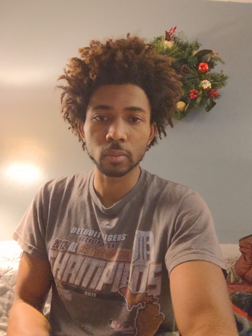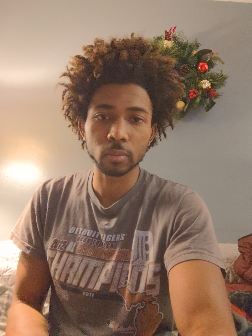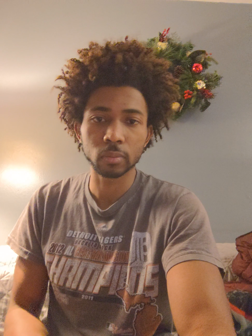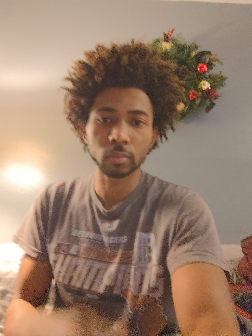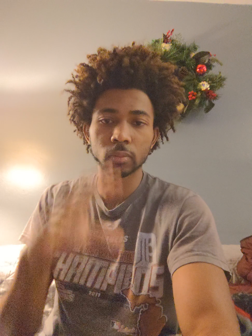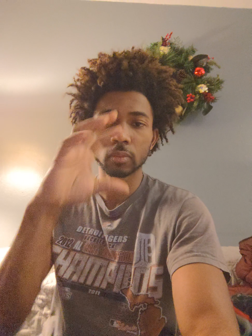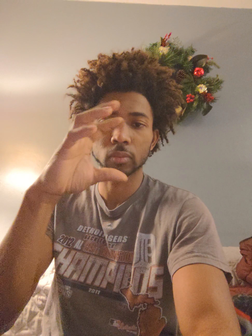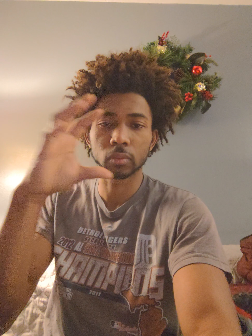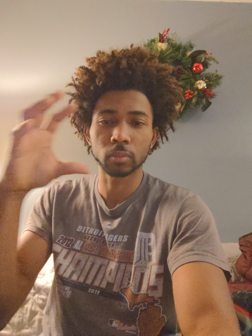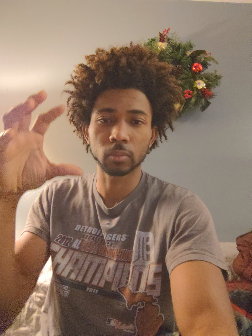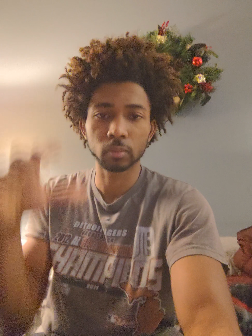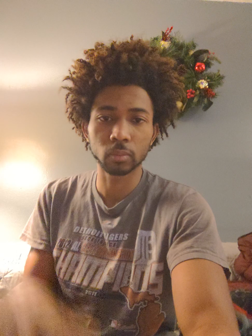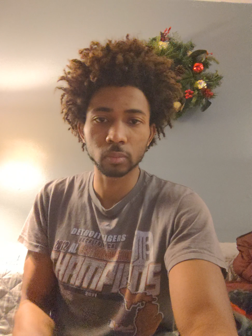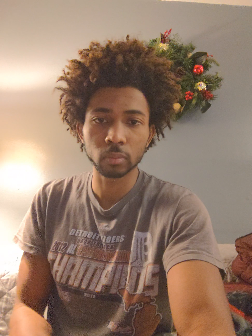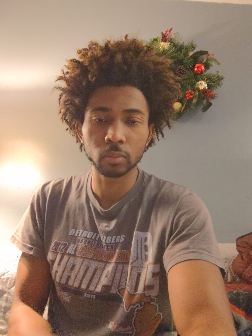cloud